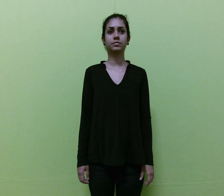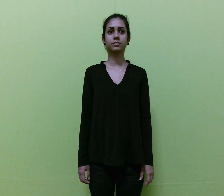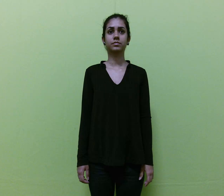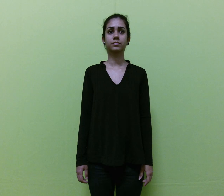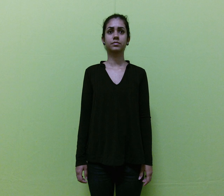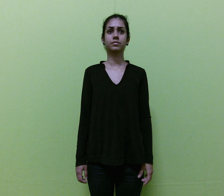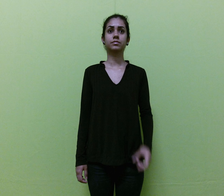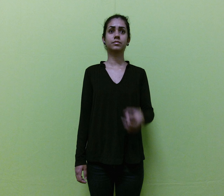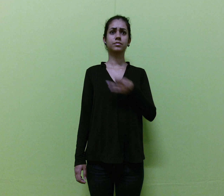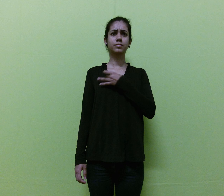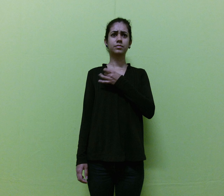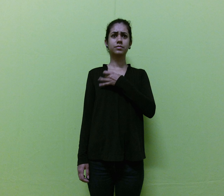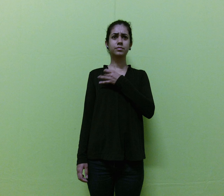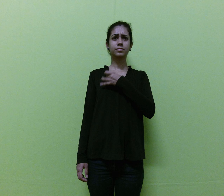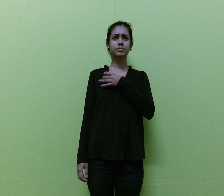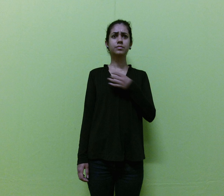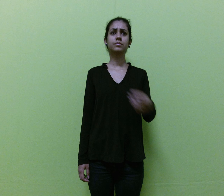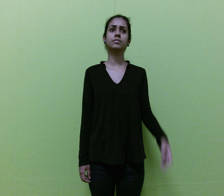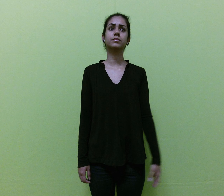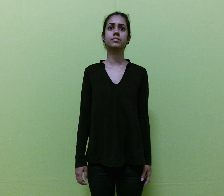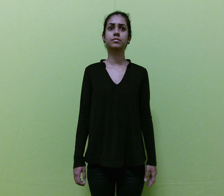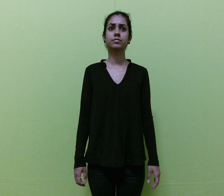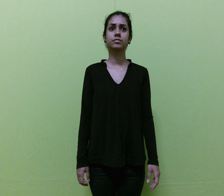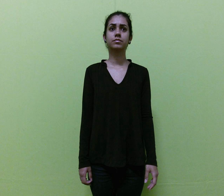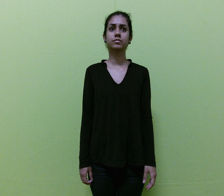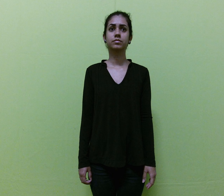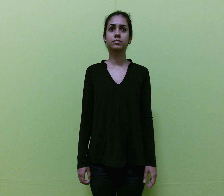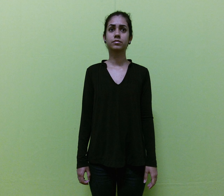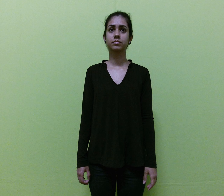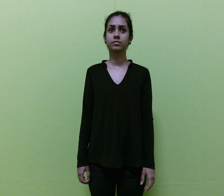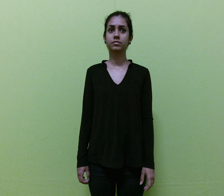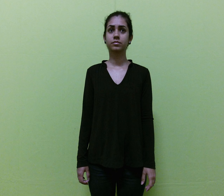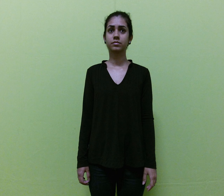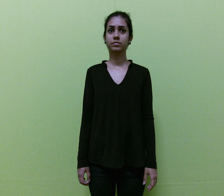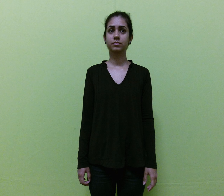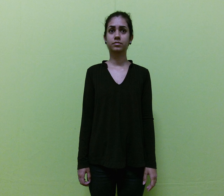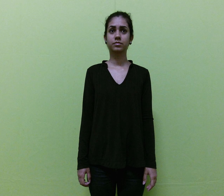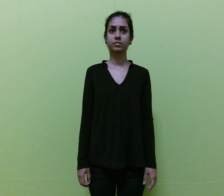medo